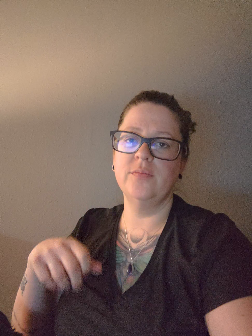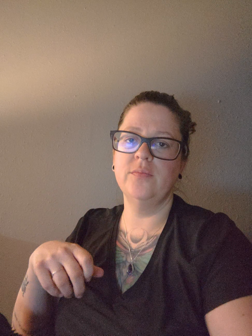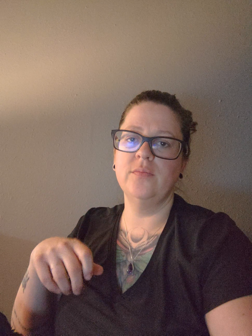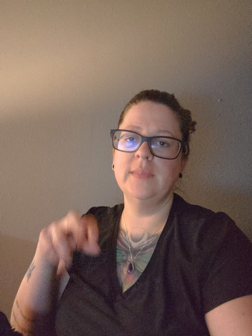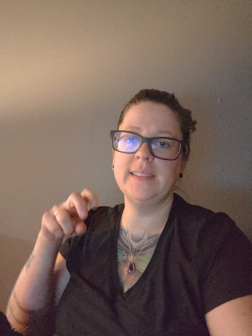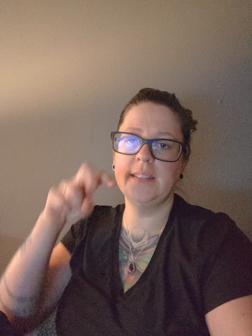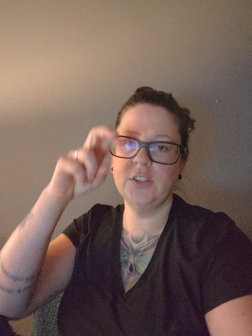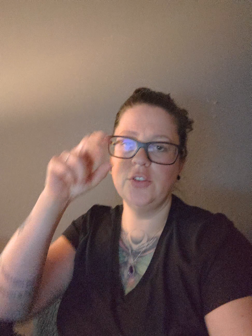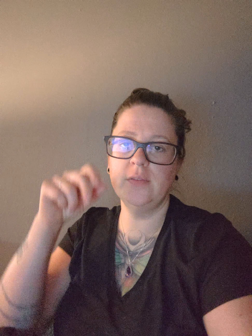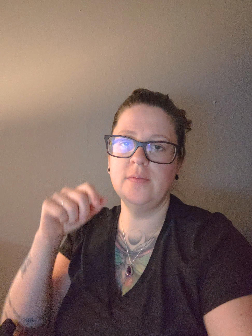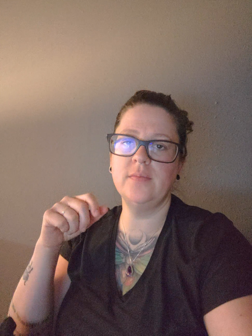stairs